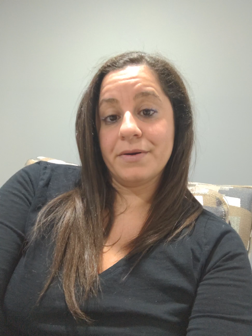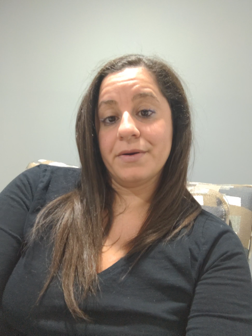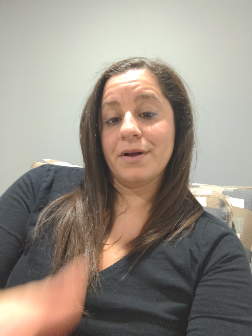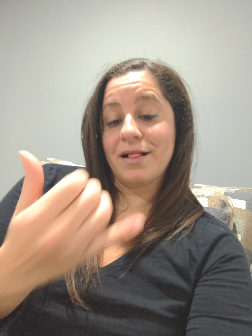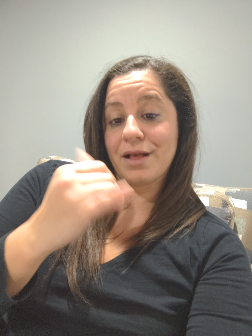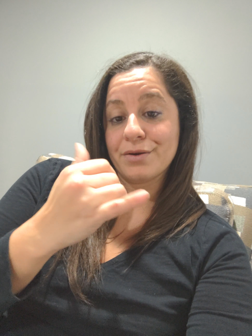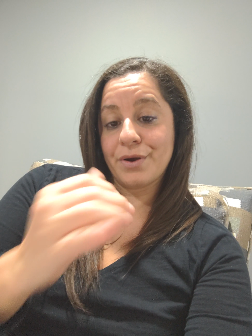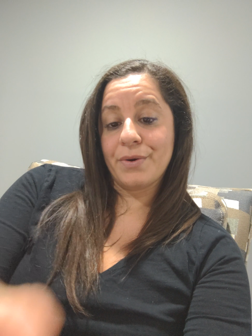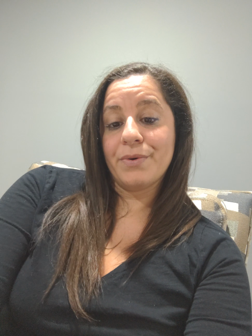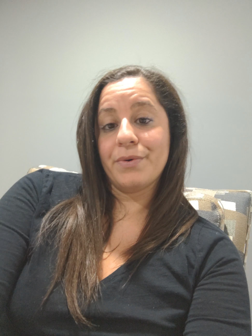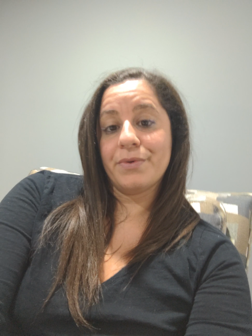yellow